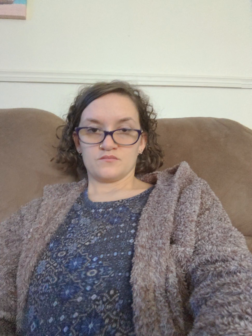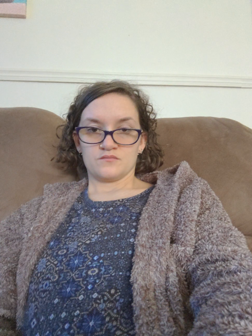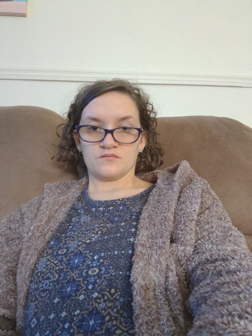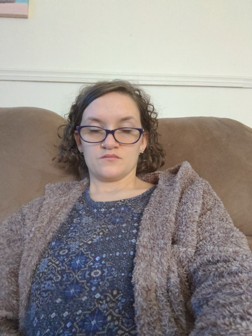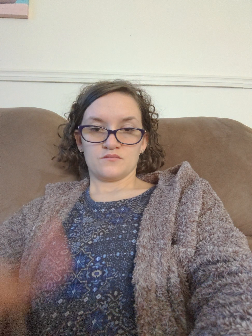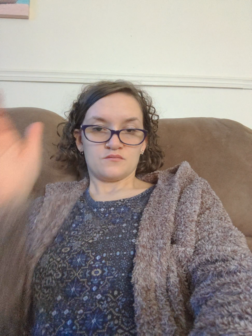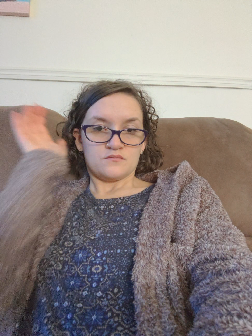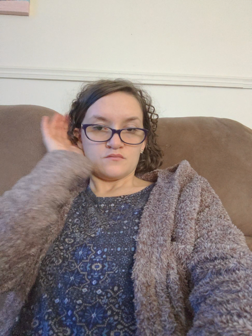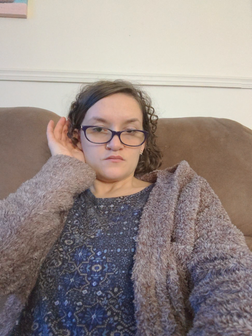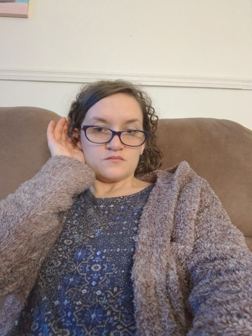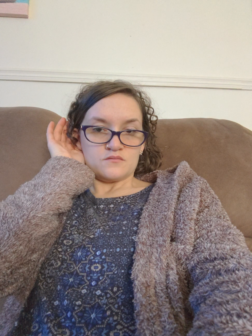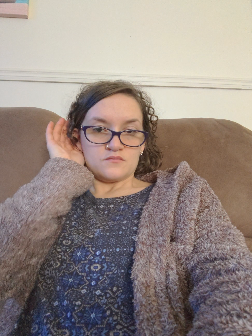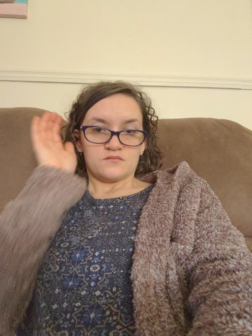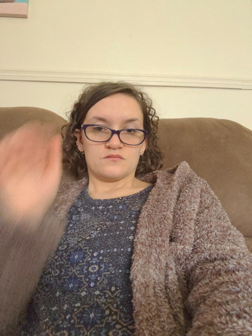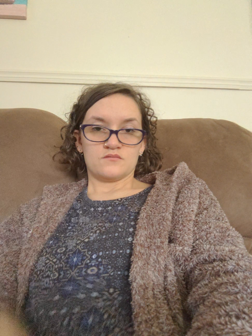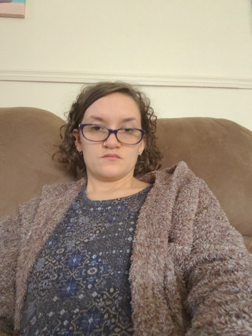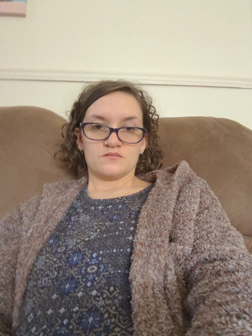listen